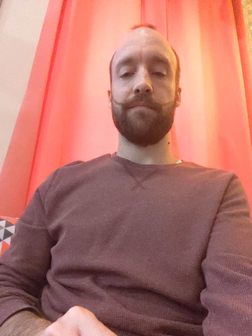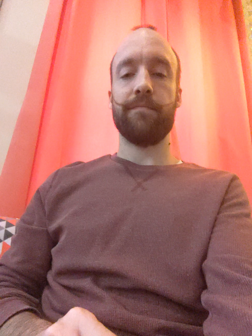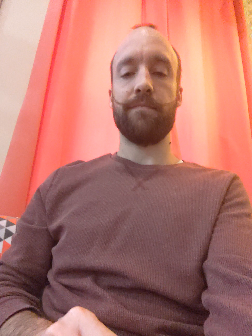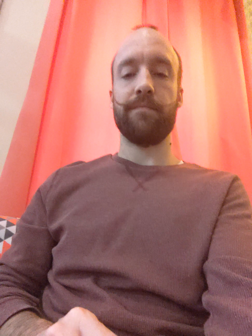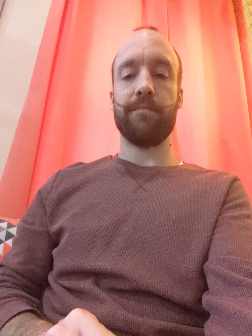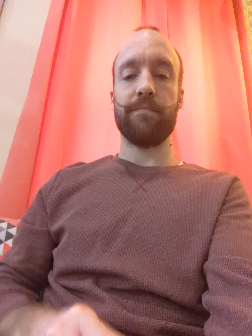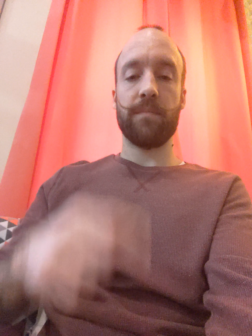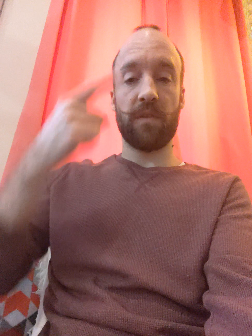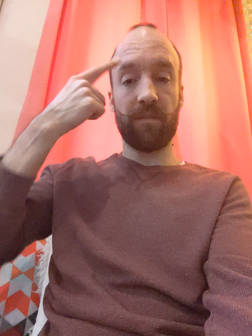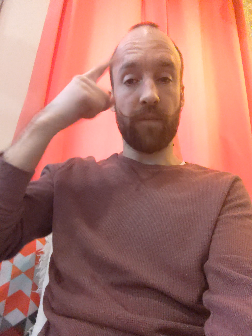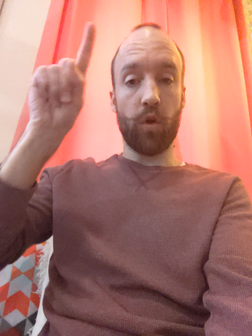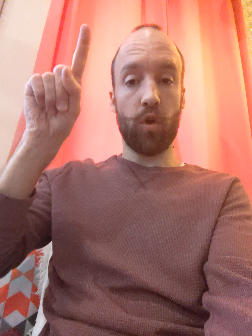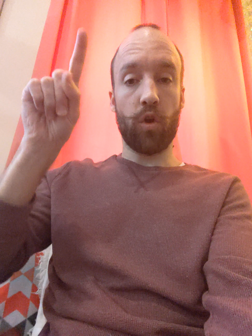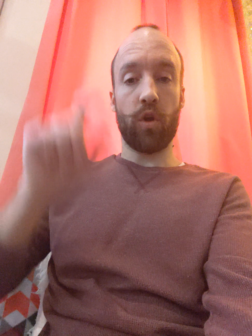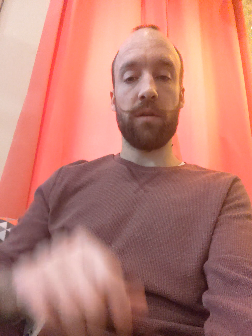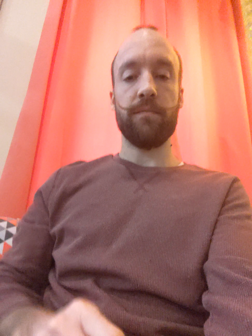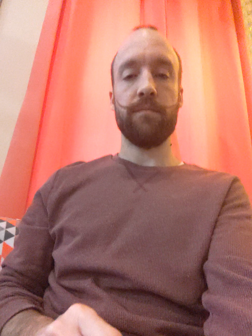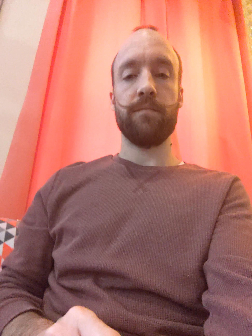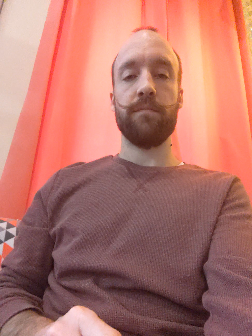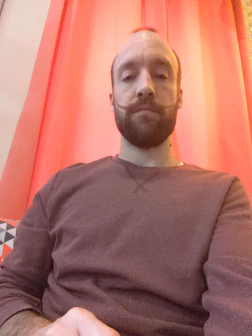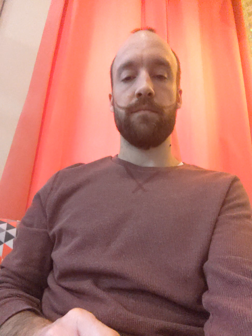for